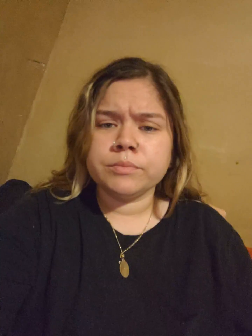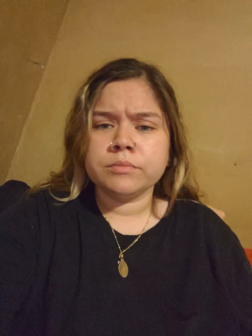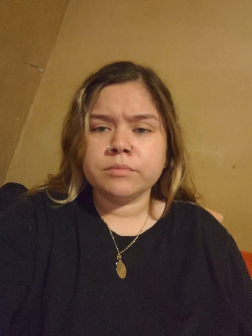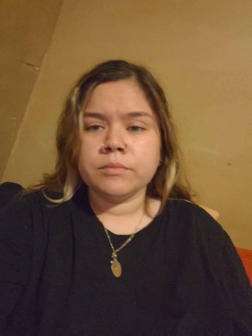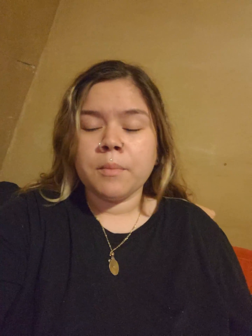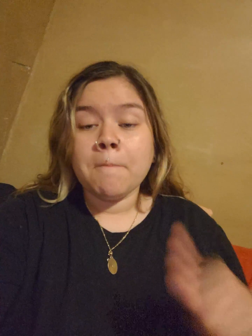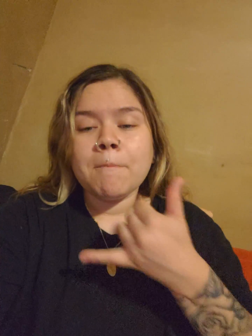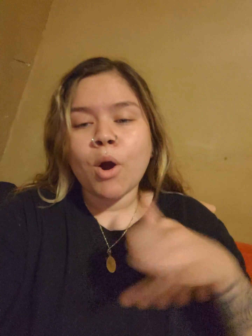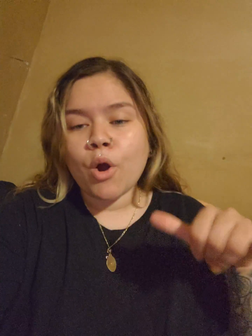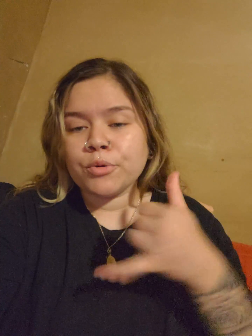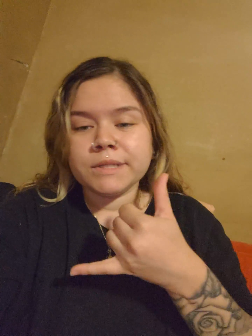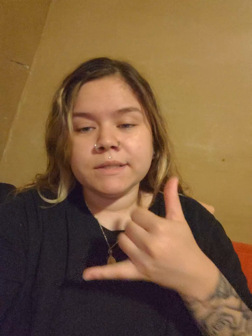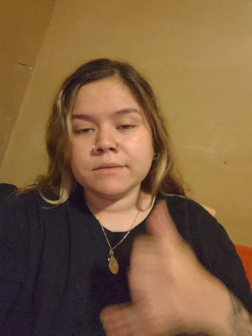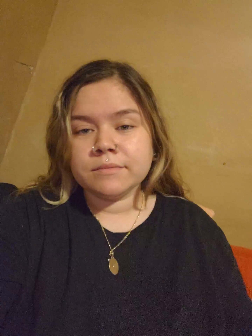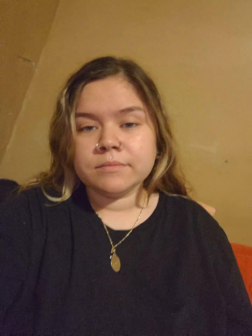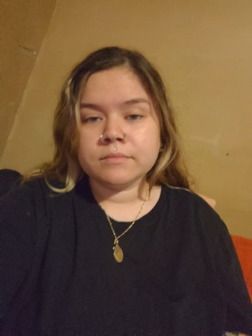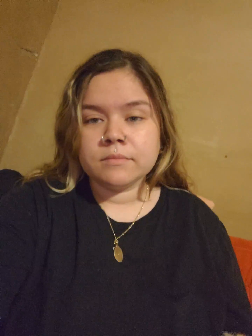party